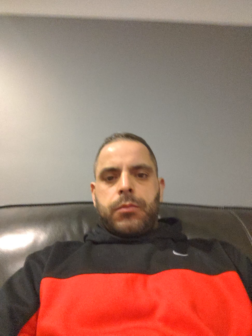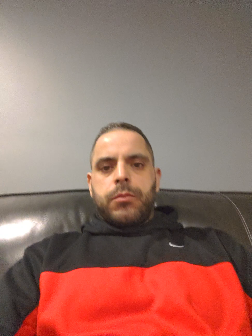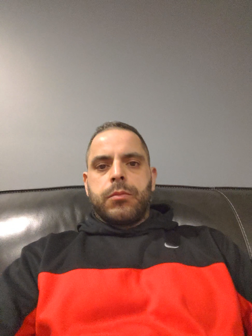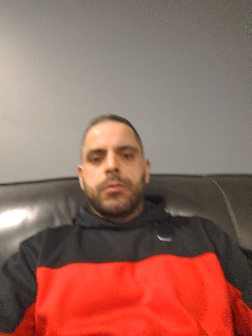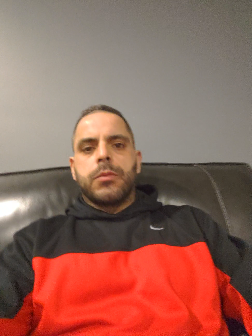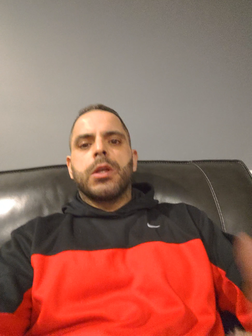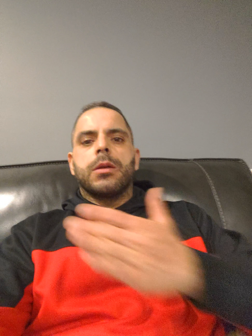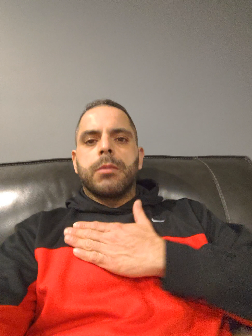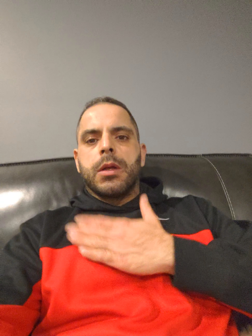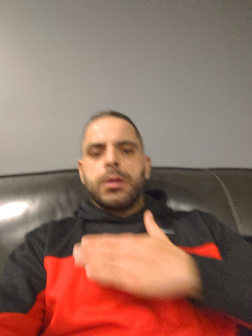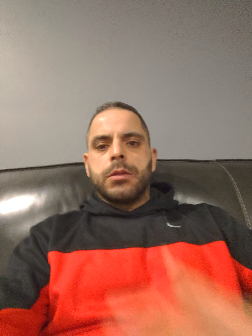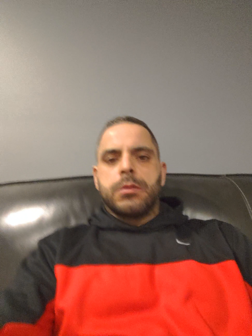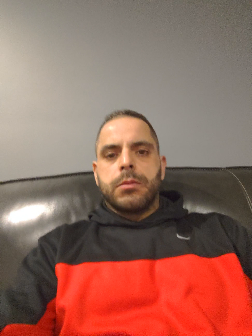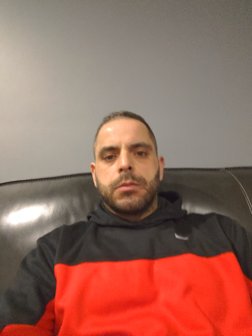my